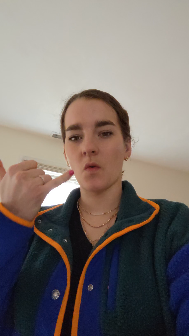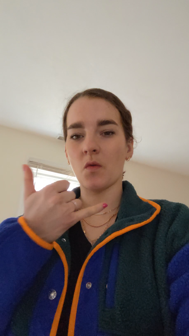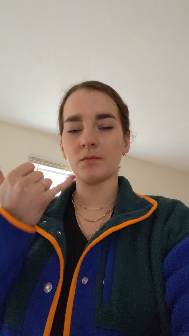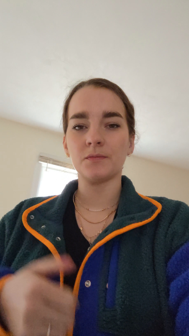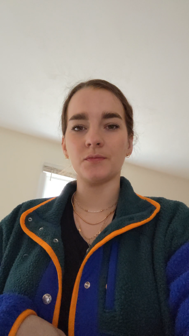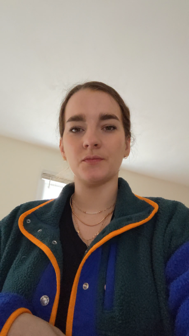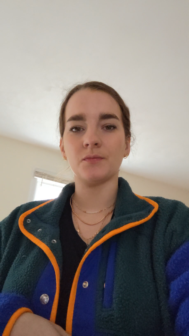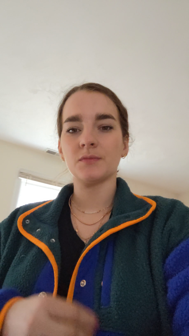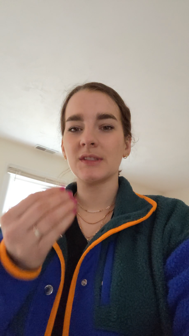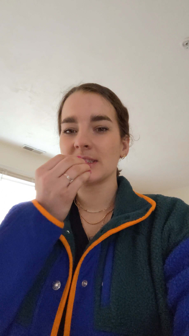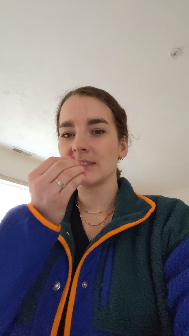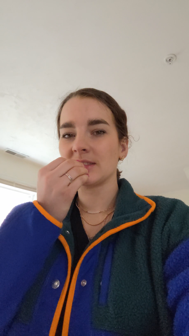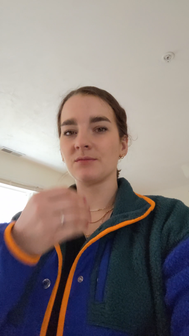eat